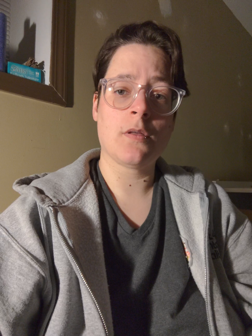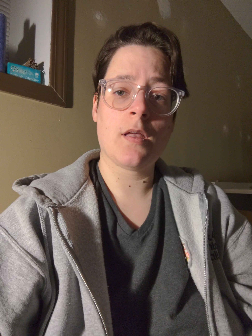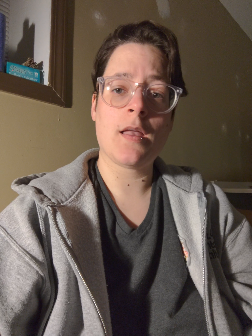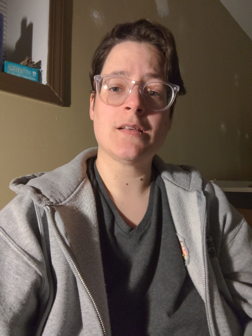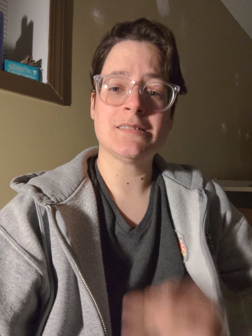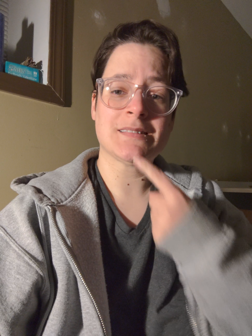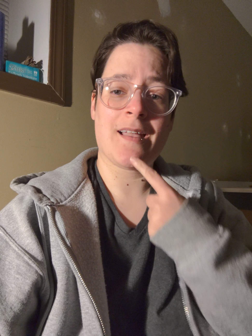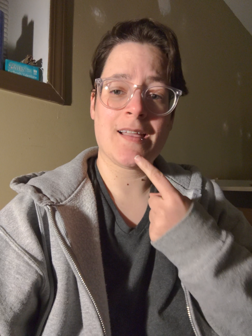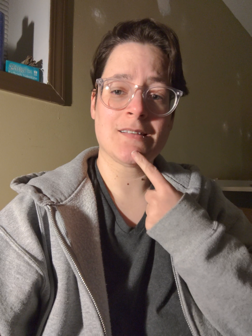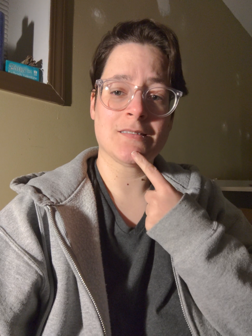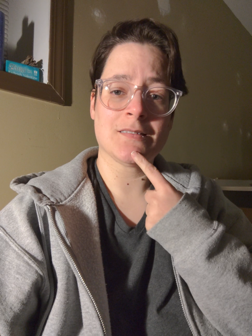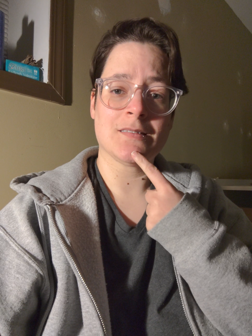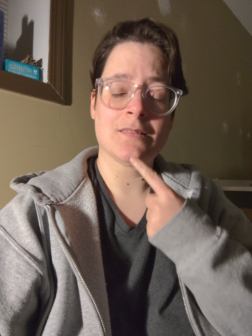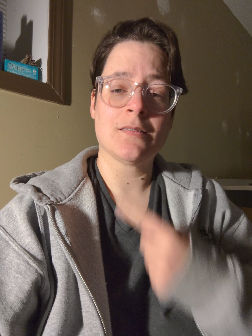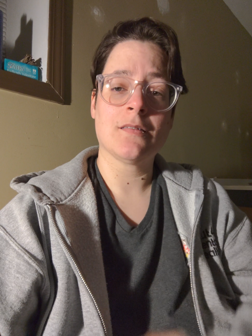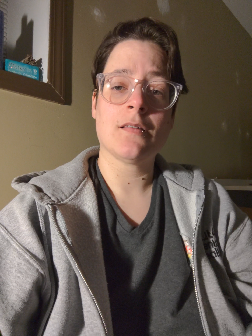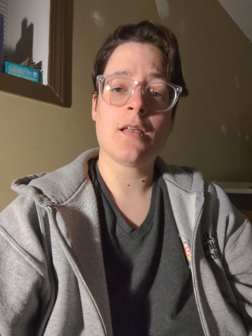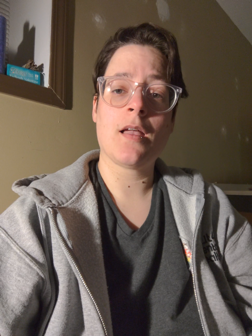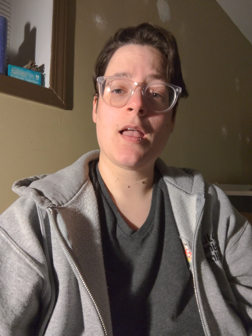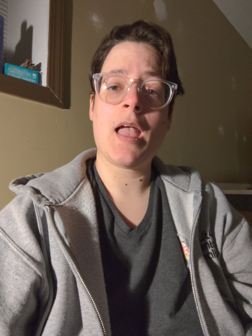say